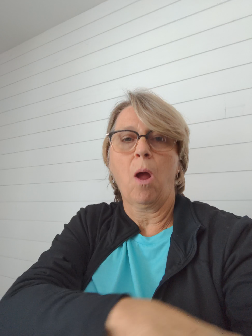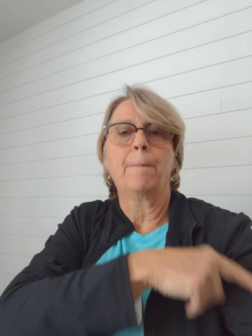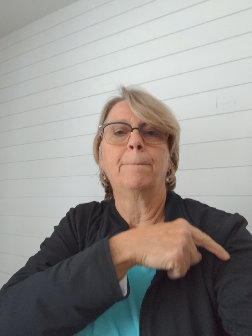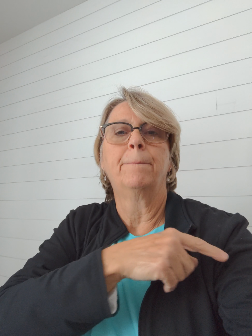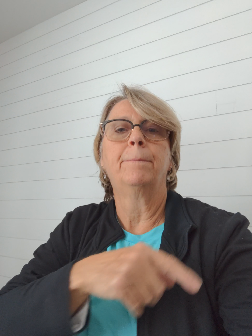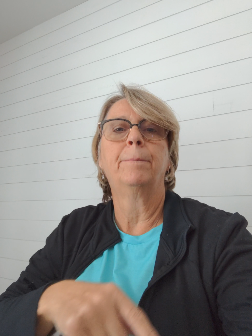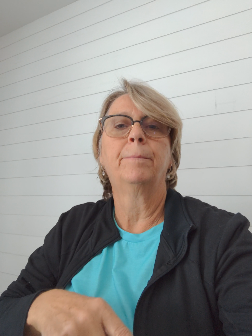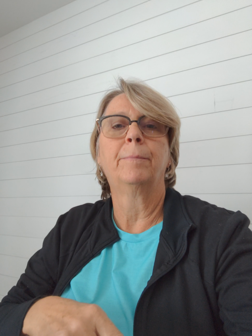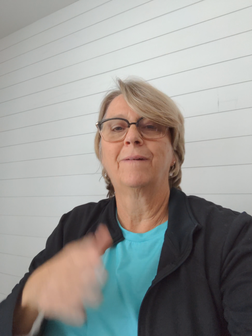arm